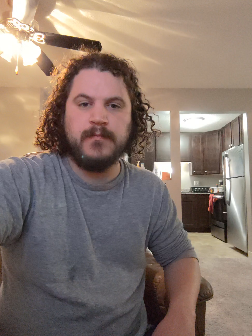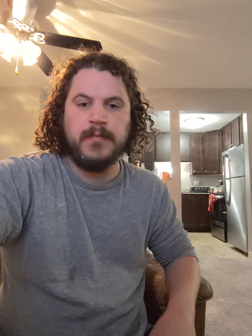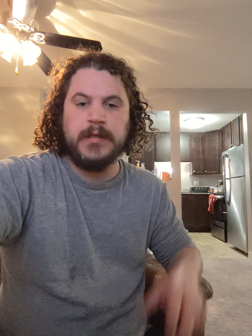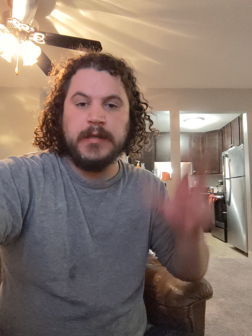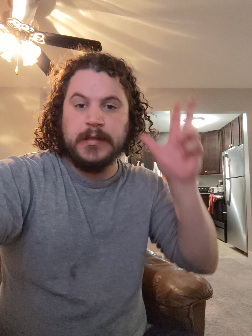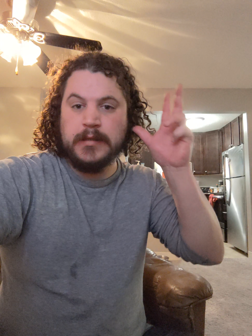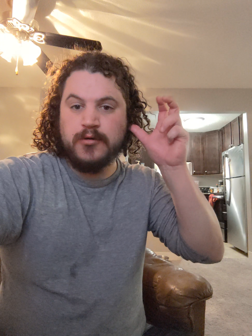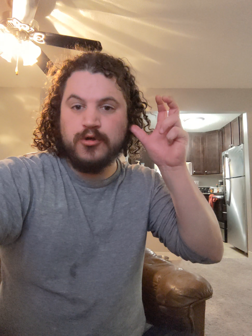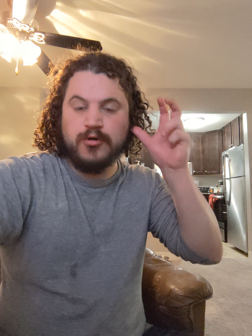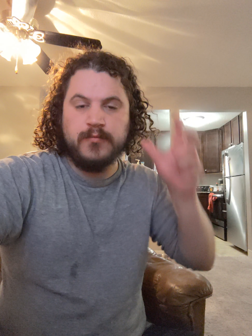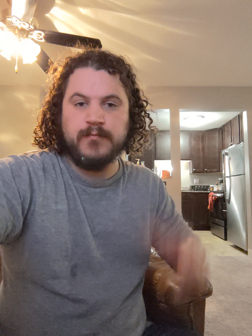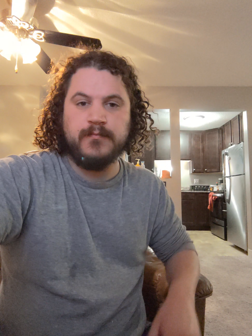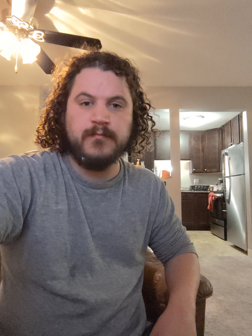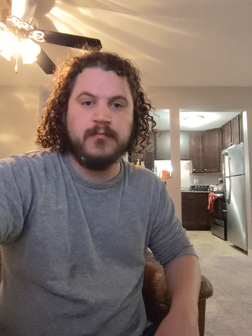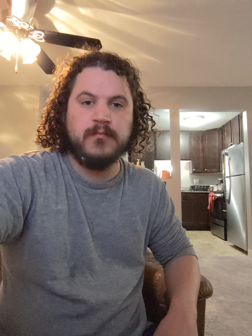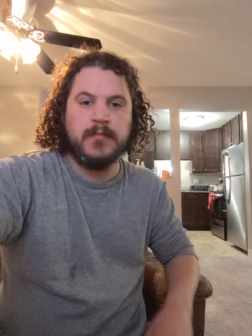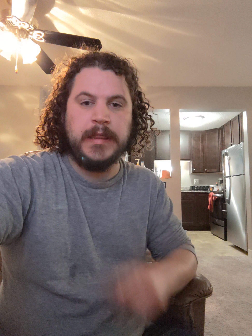hear